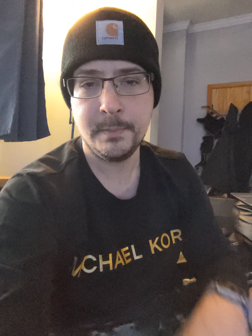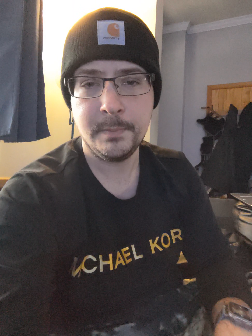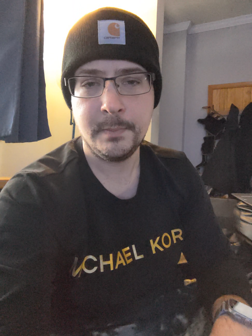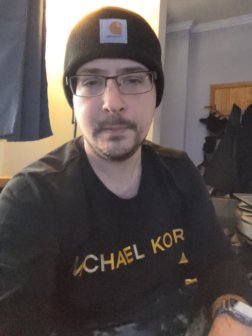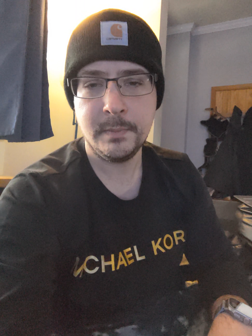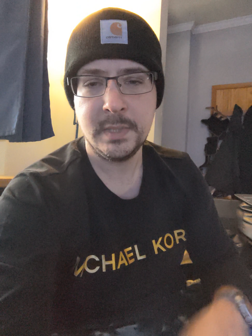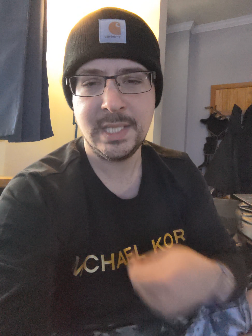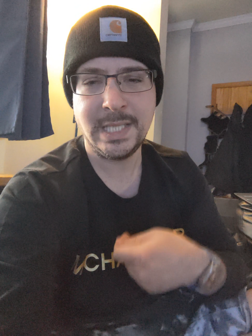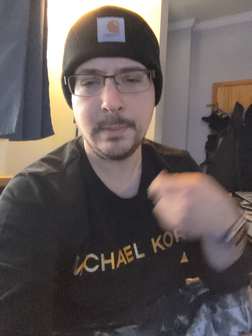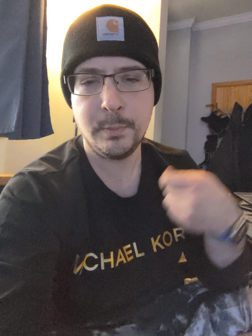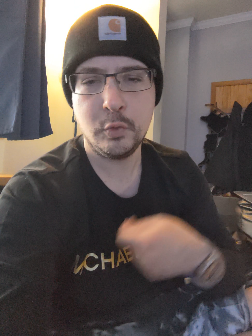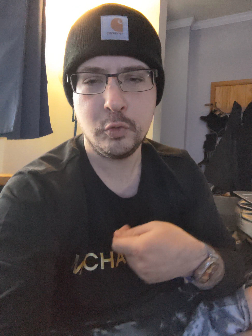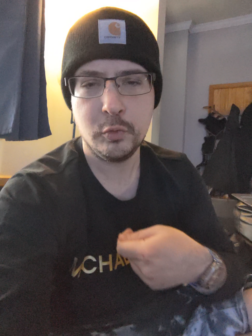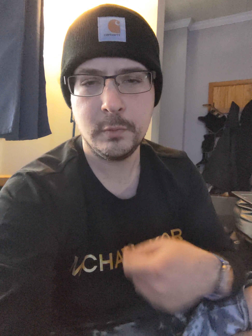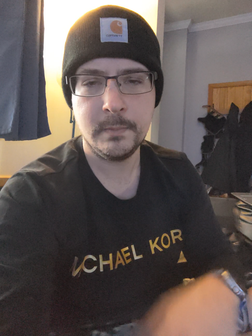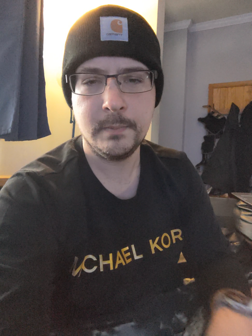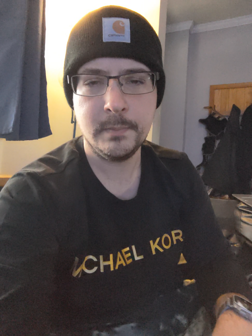zipper